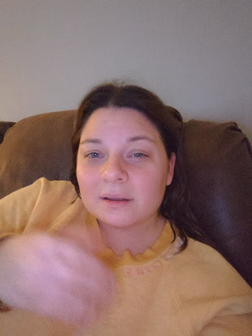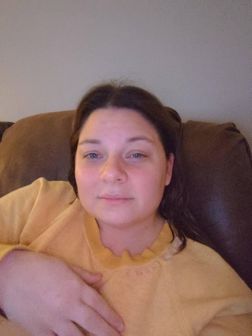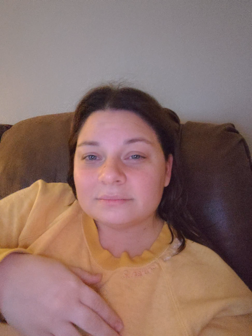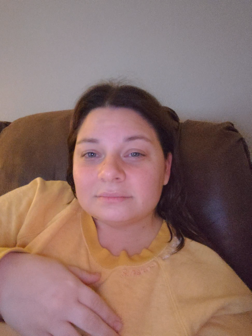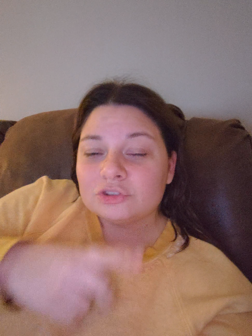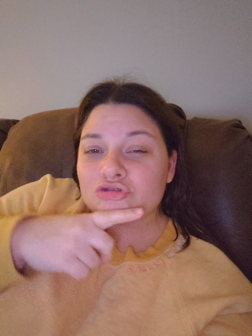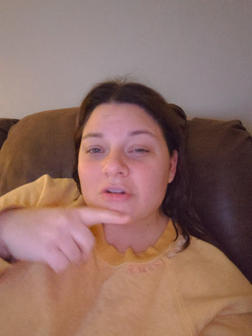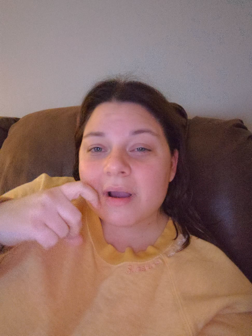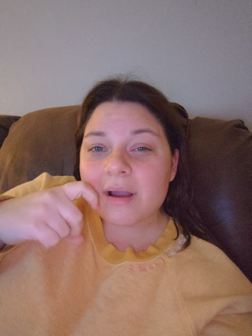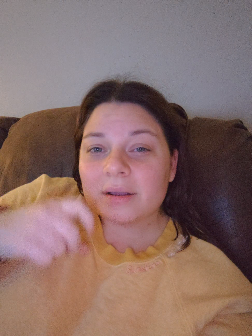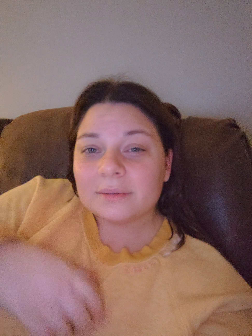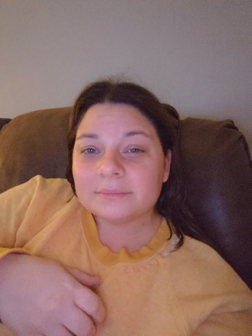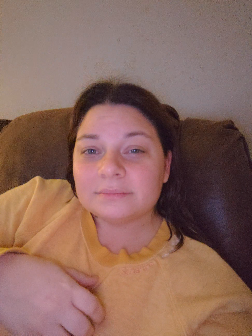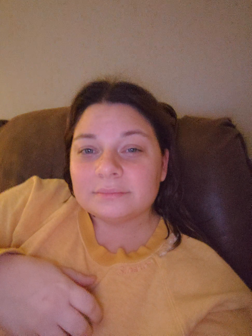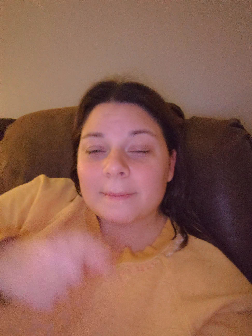dry